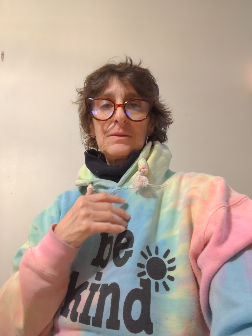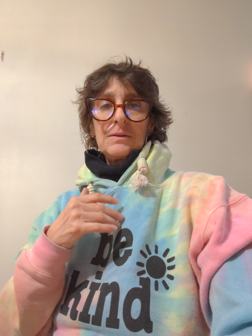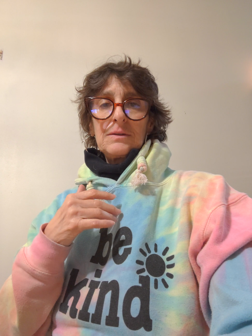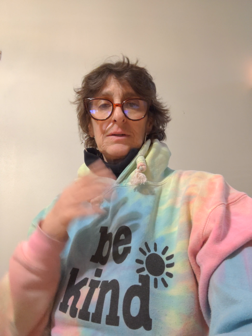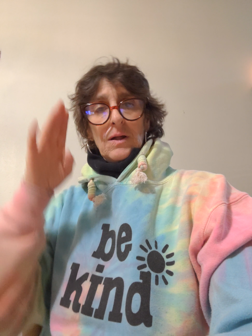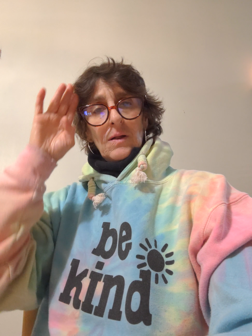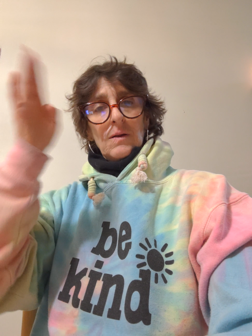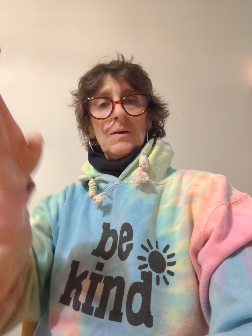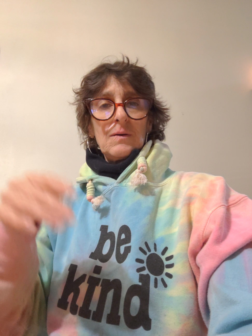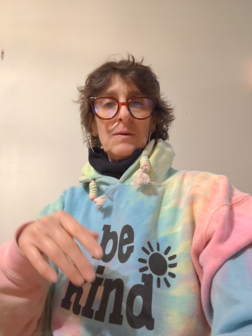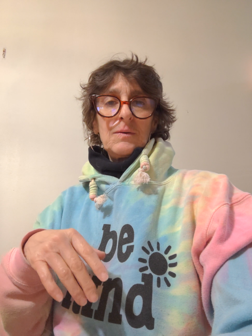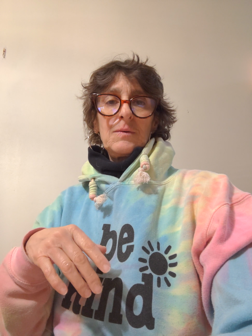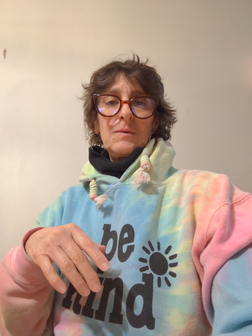hello